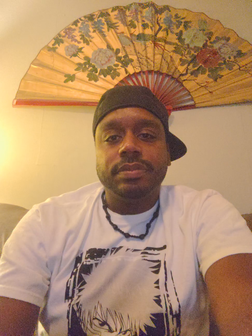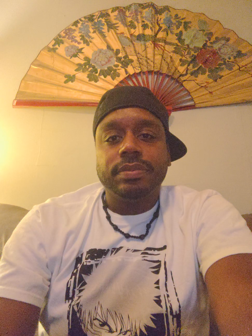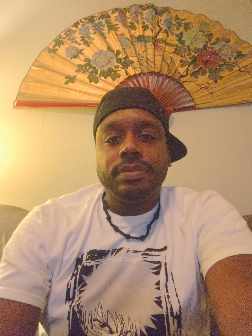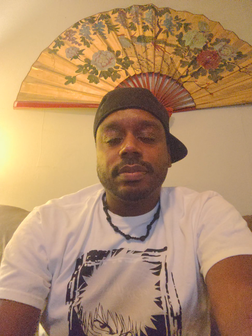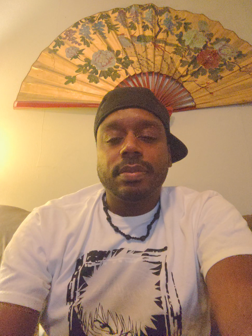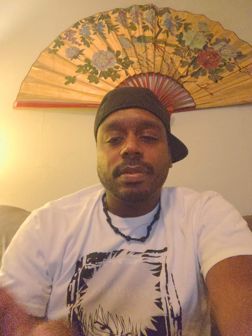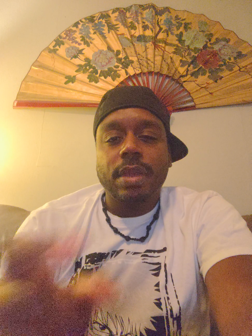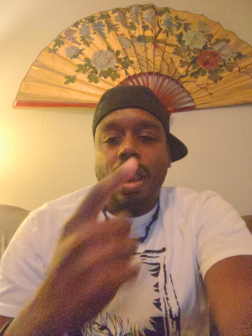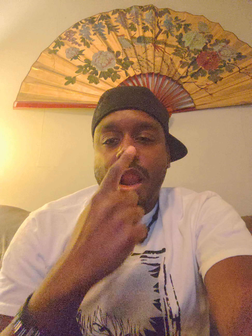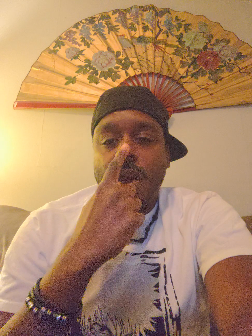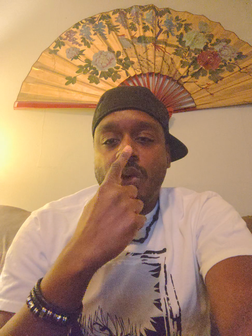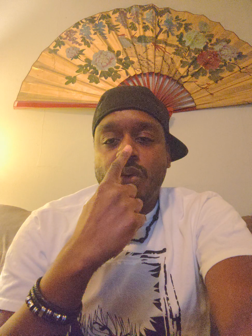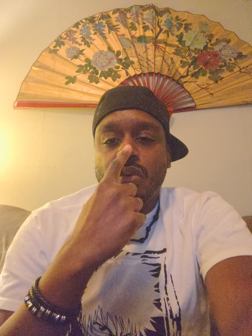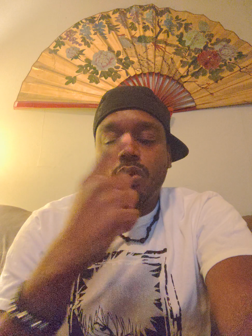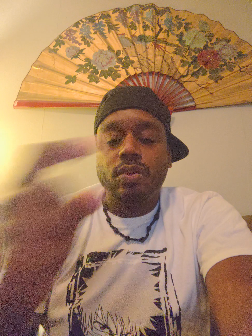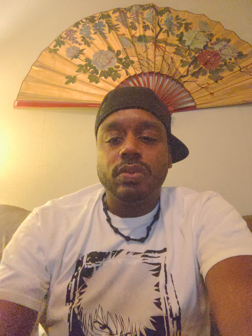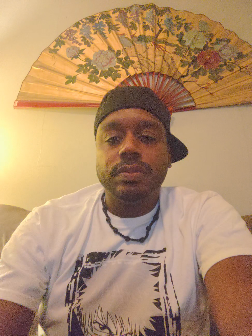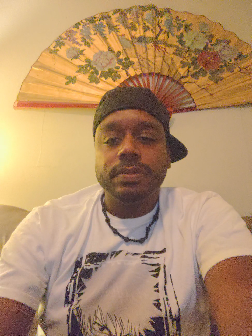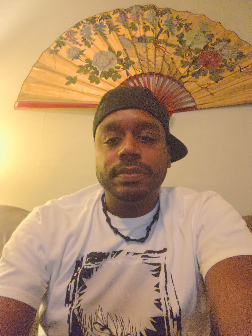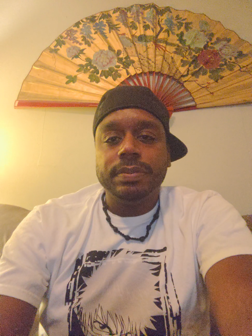nose